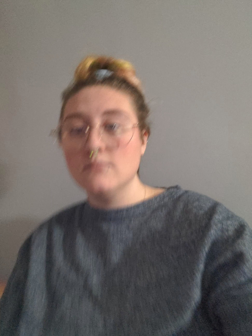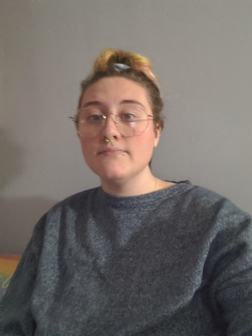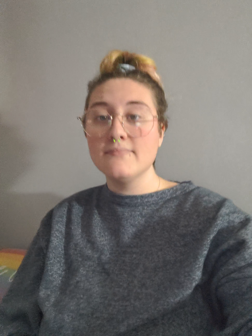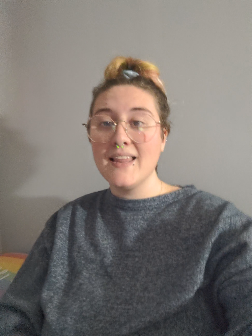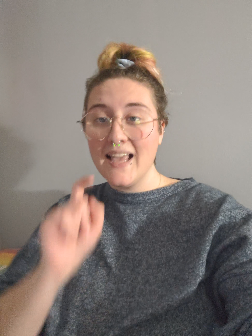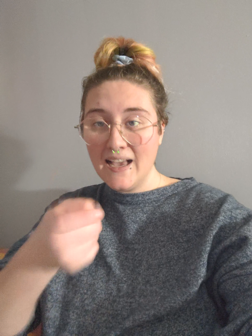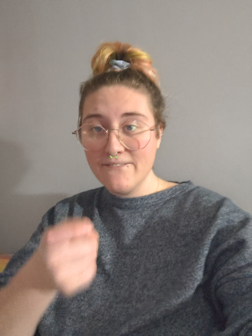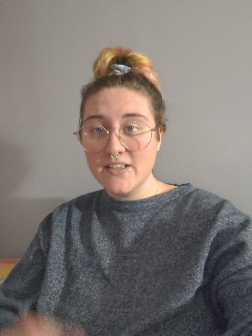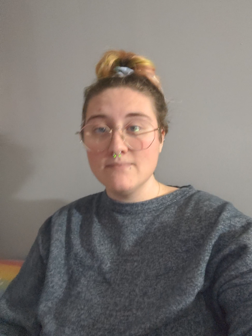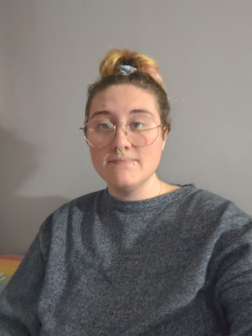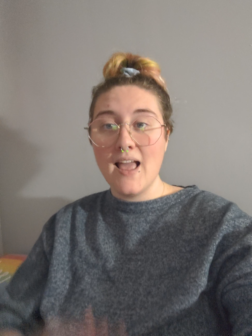gift